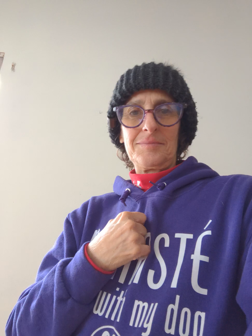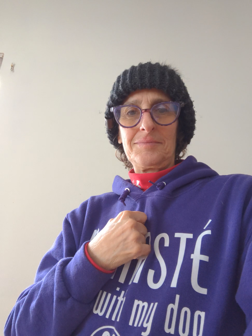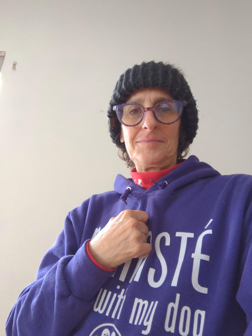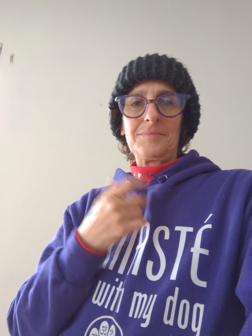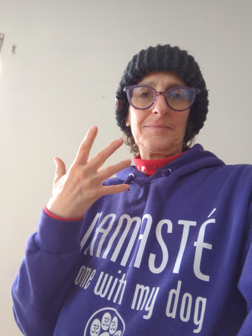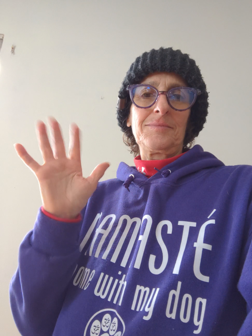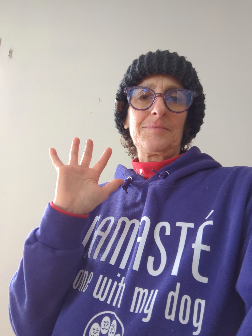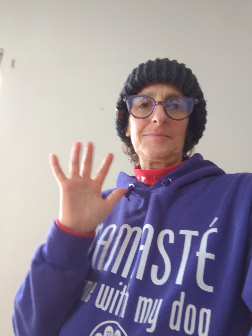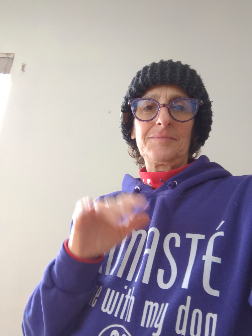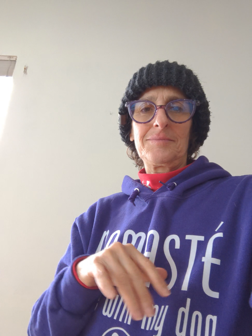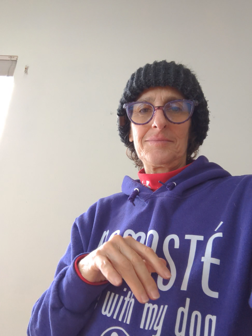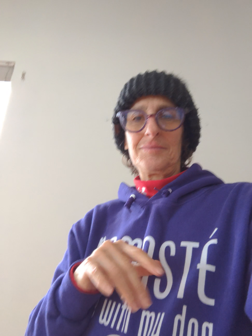finish